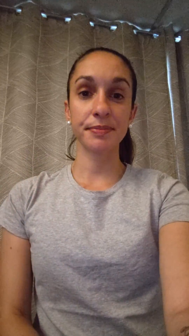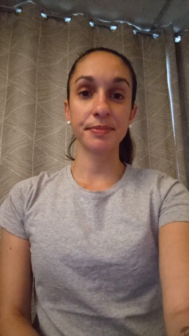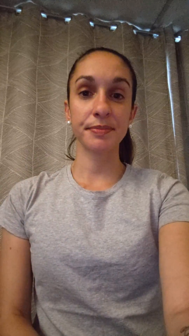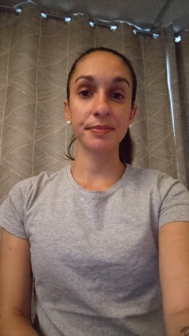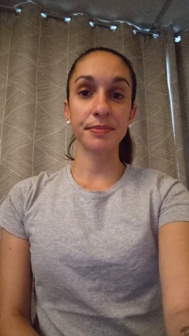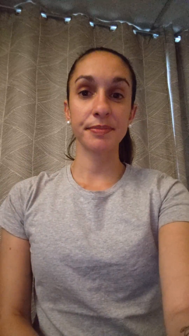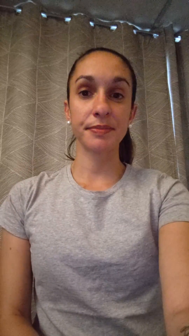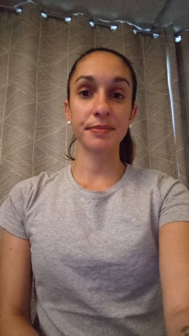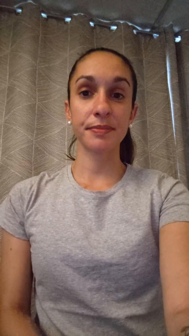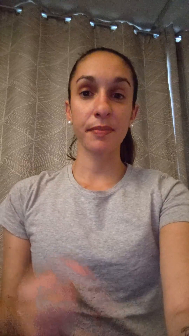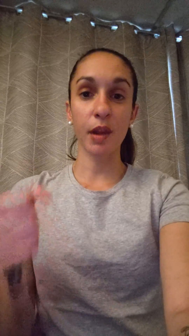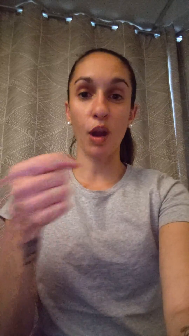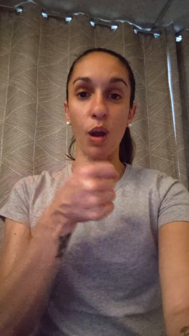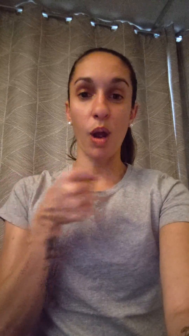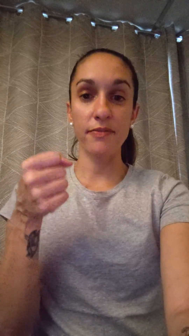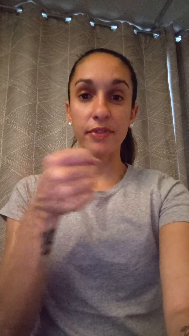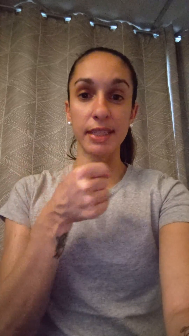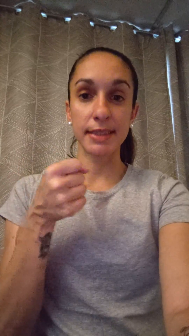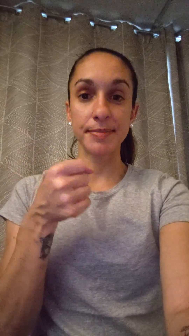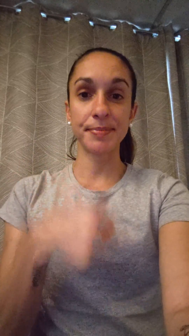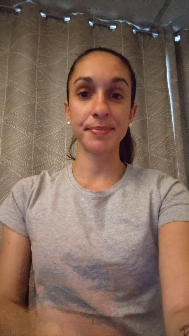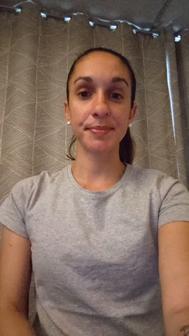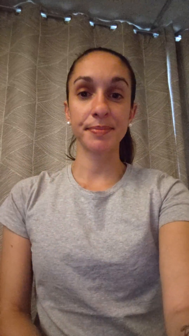coffee